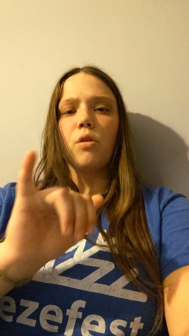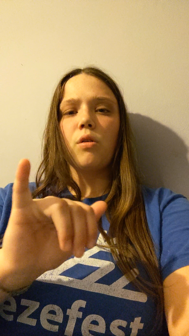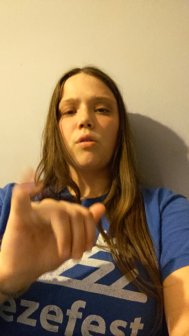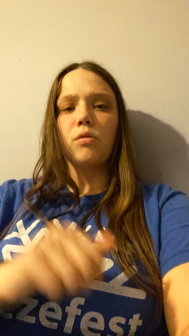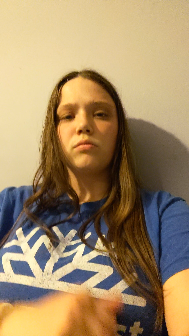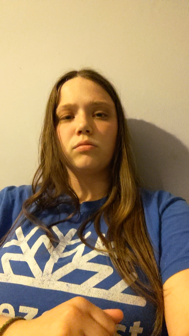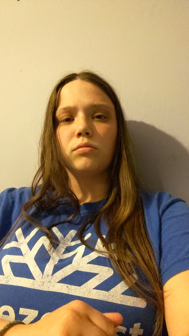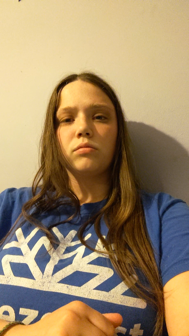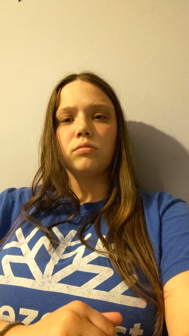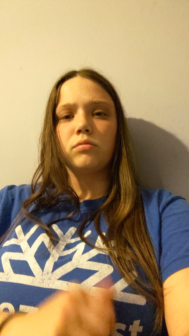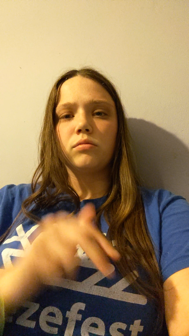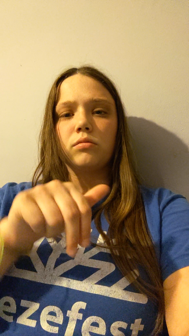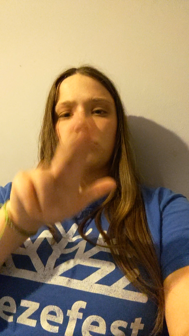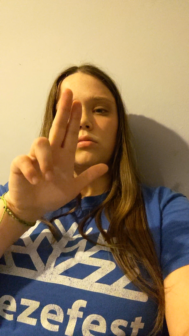lick